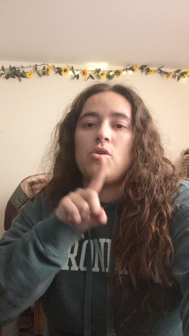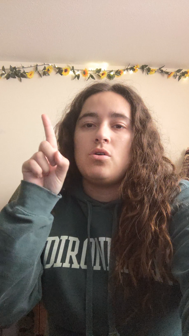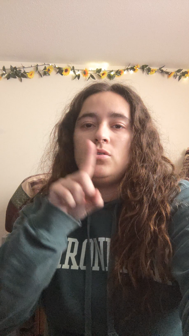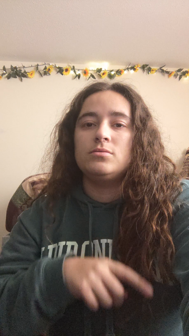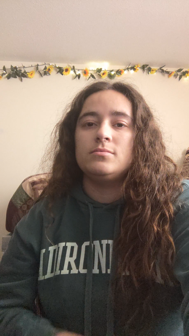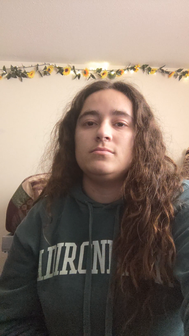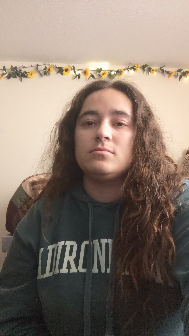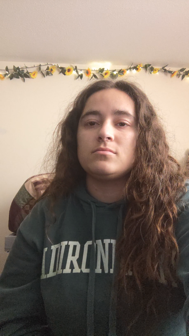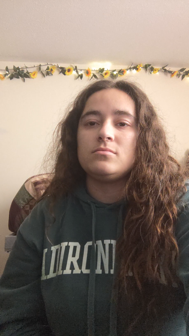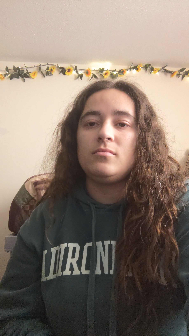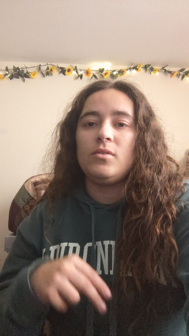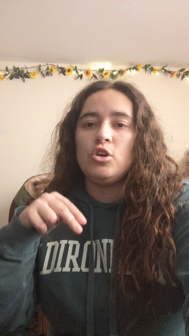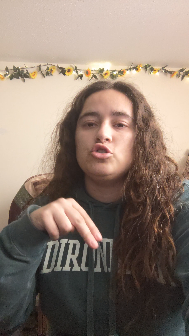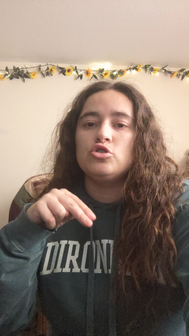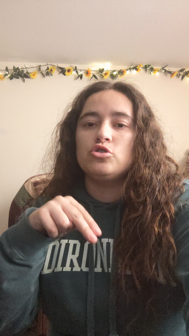nurse